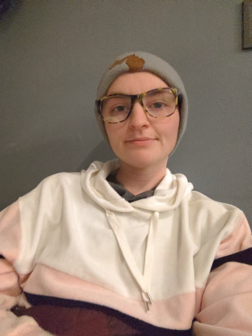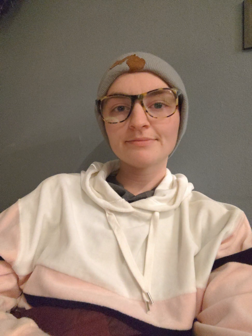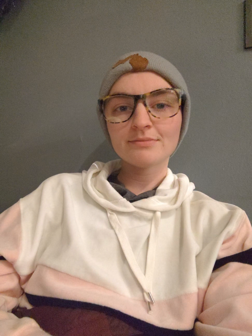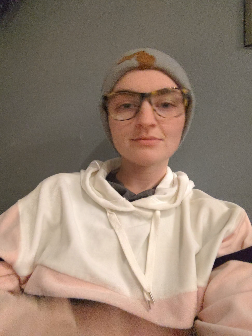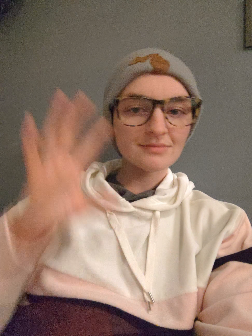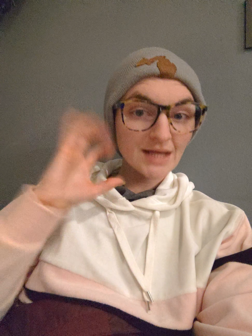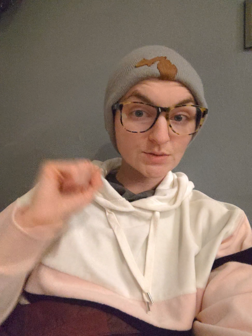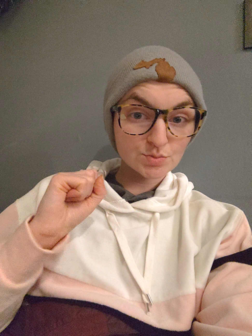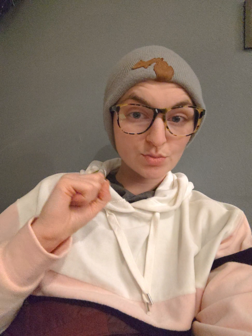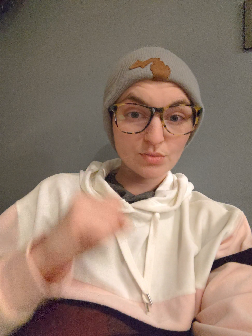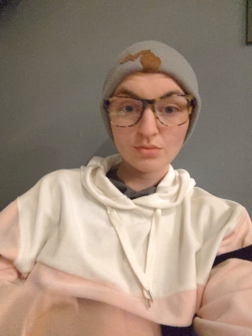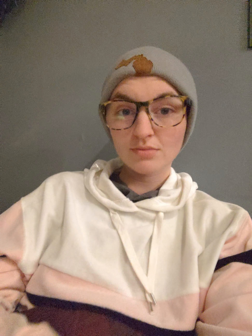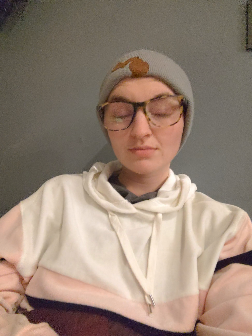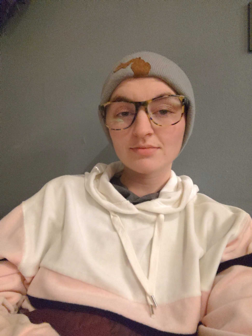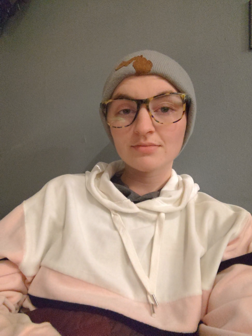loud